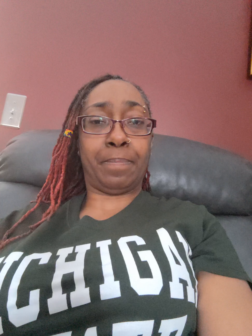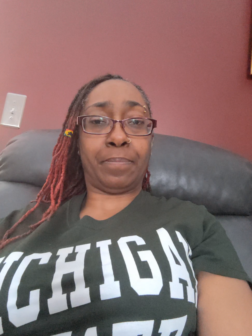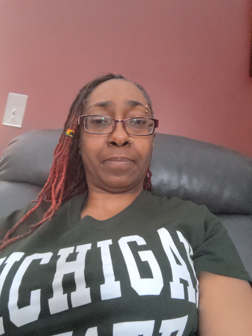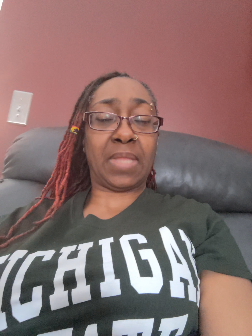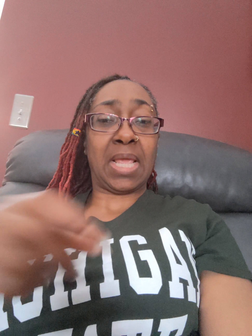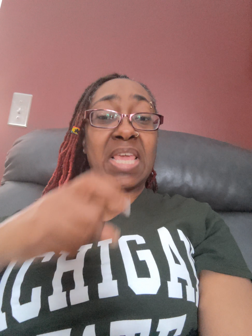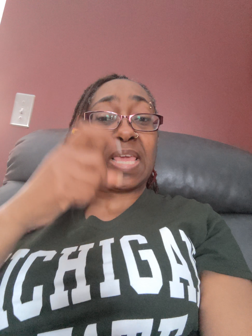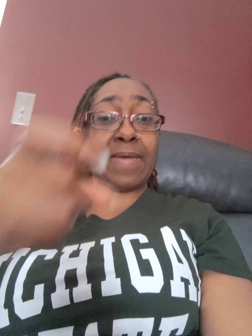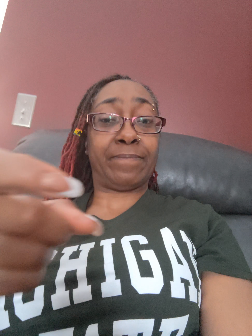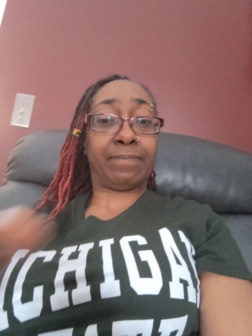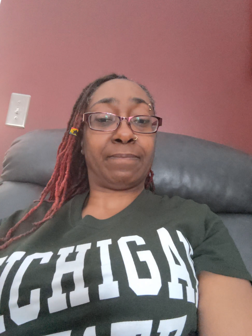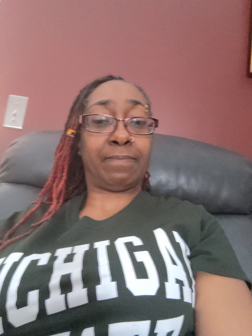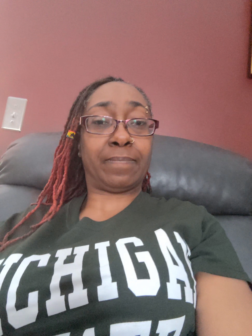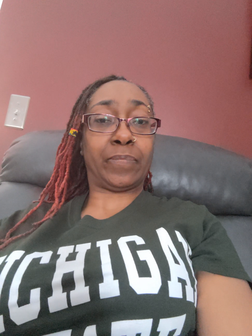gift